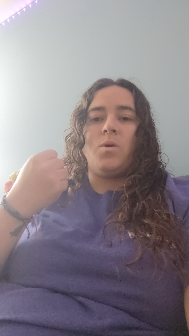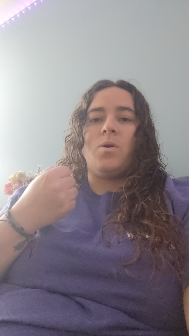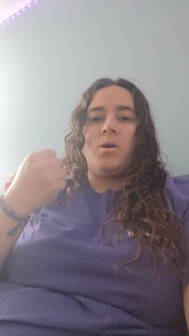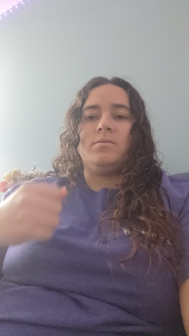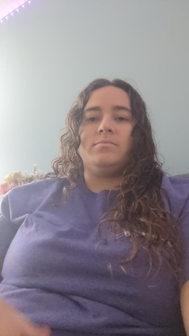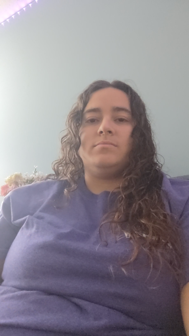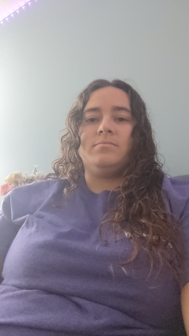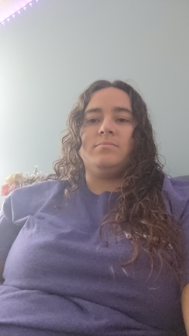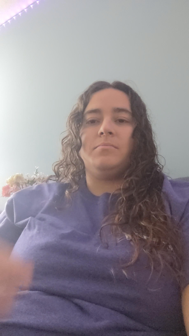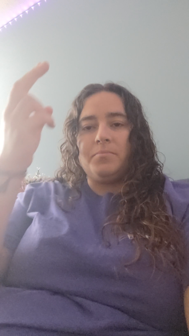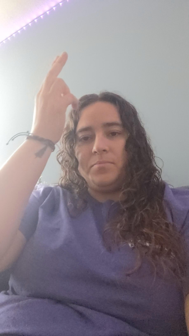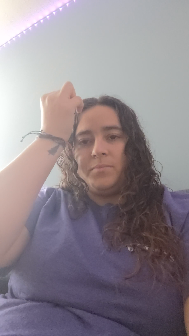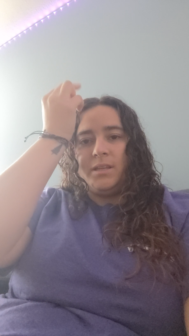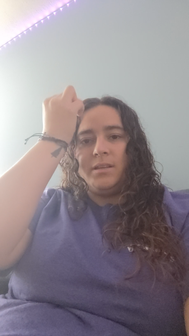bunny